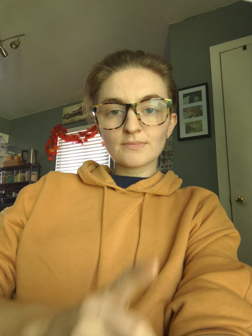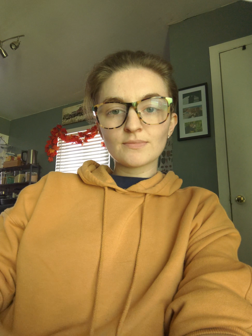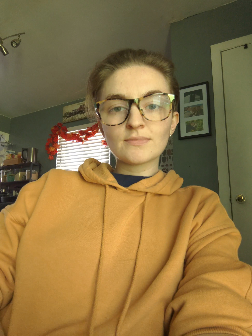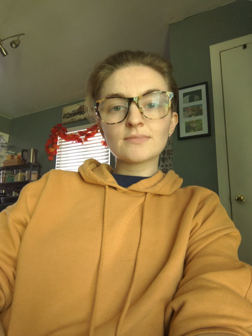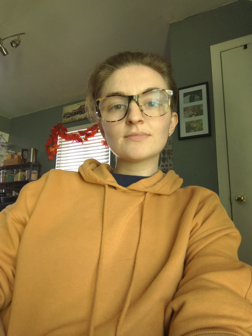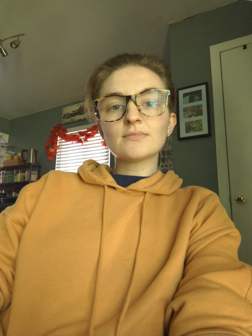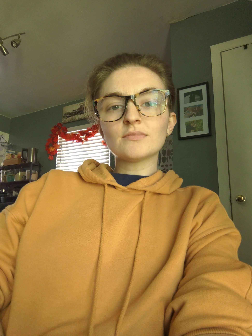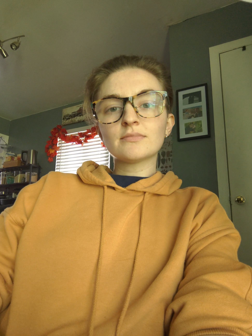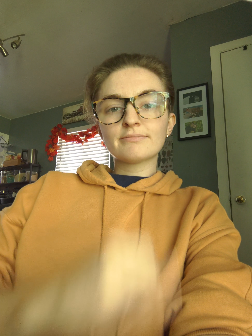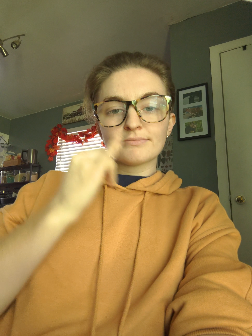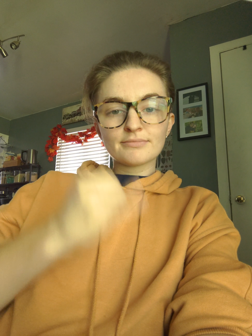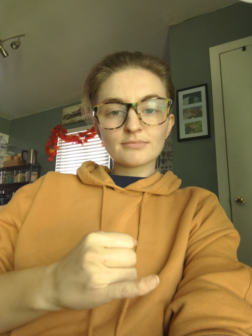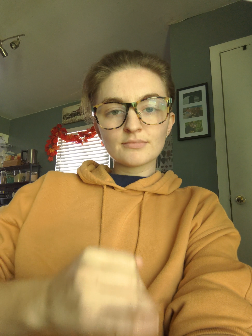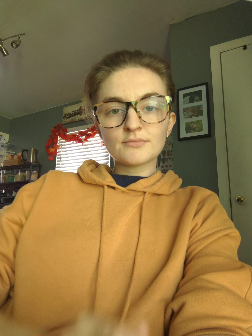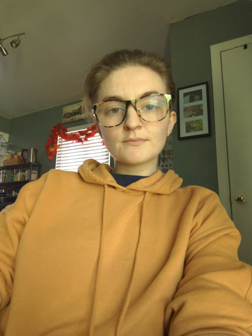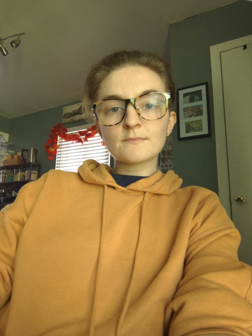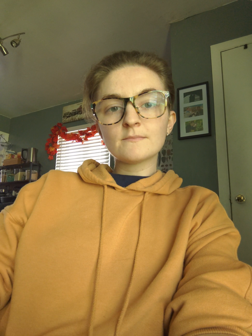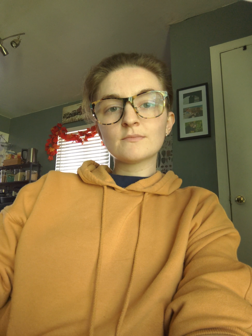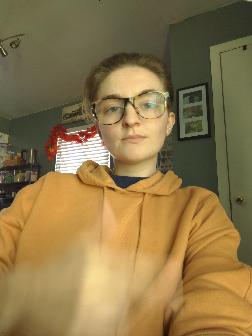last